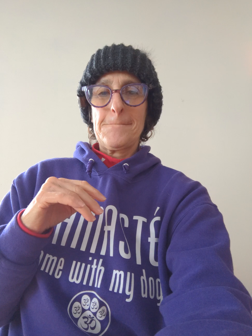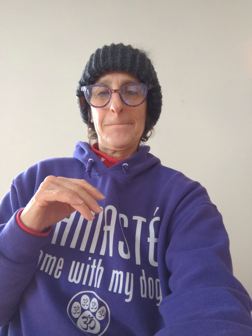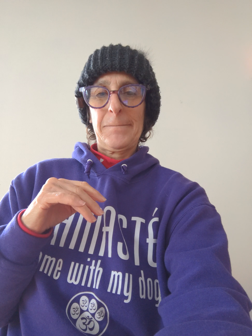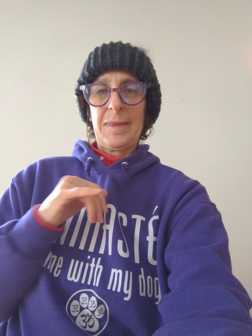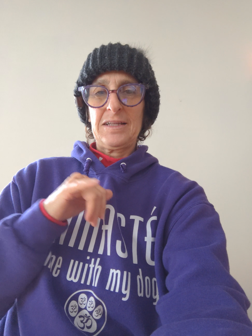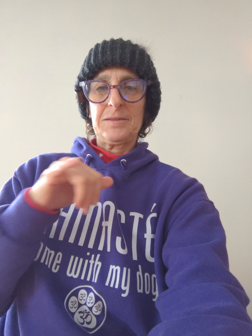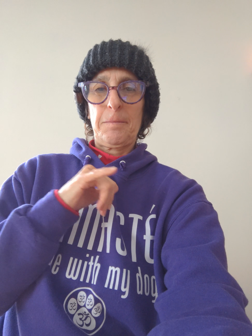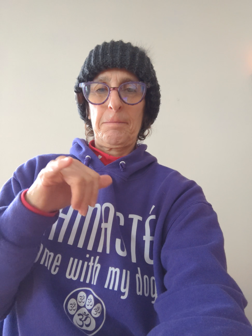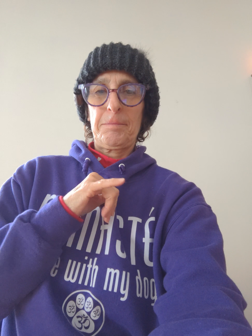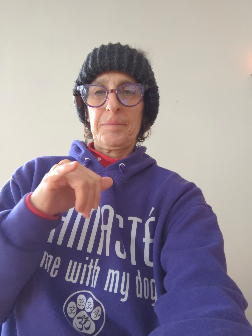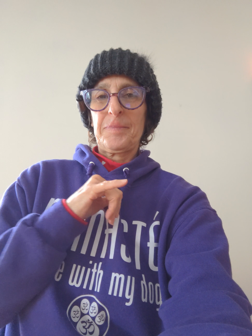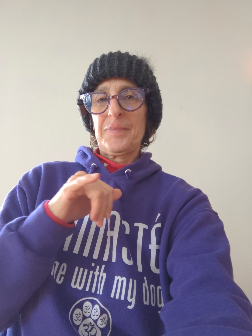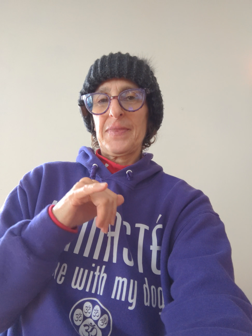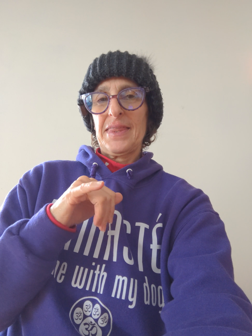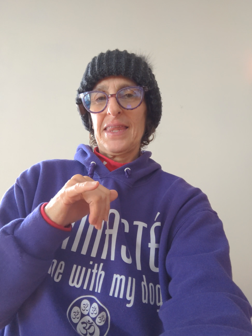same